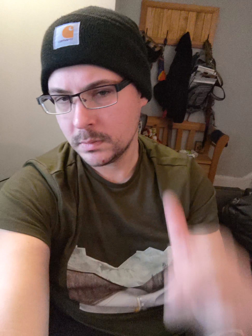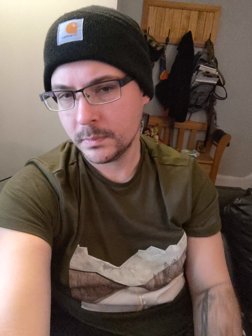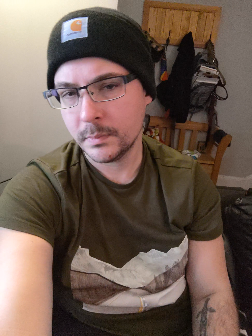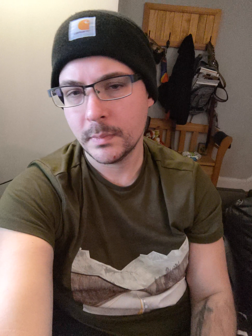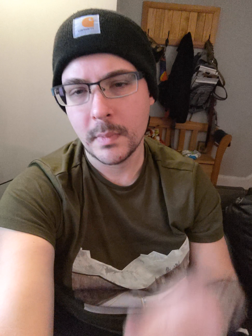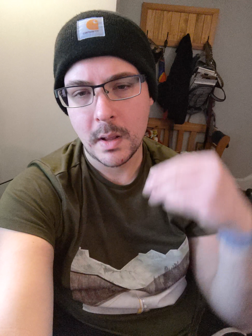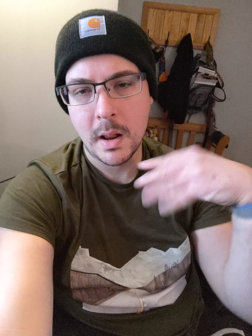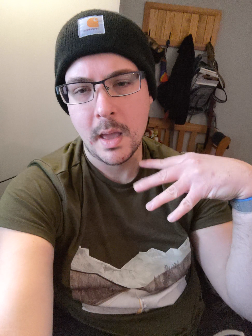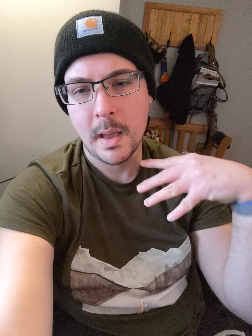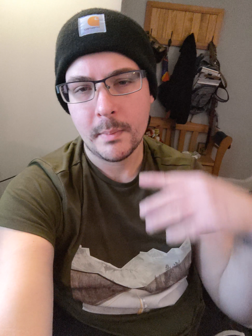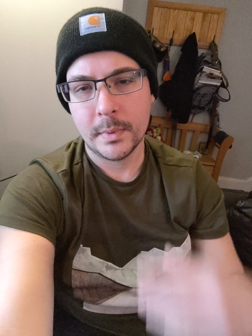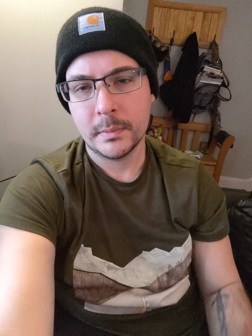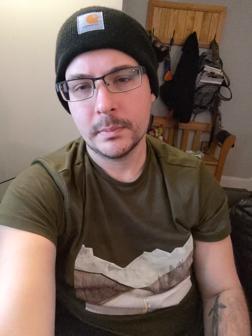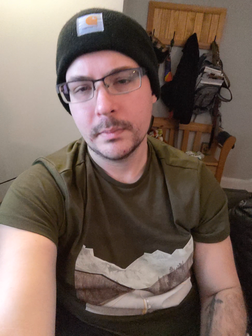lamp